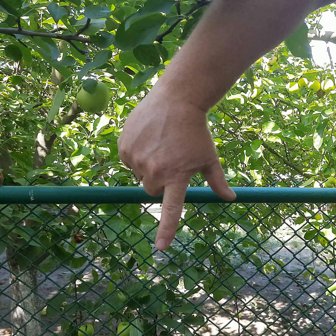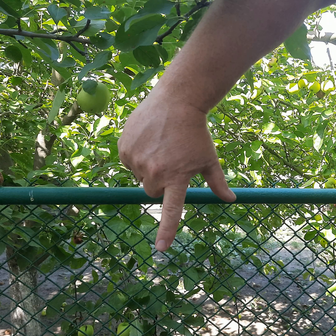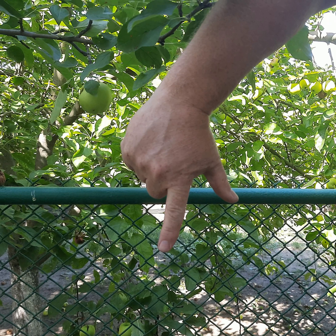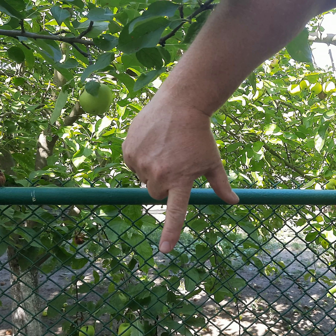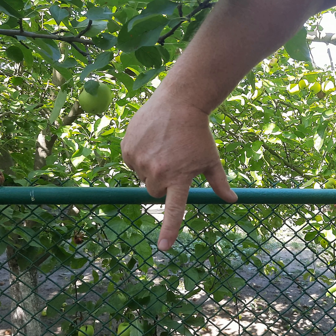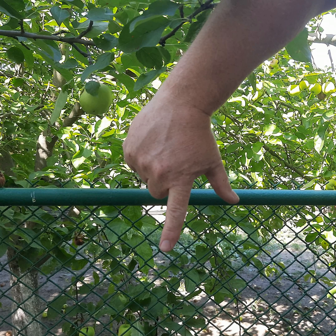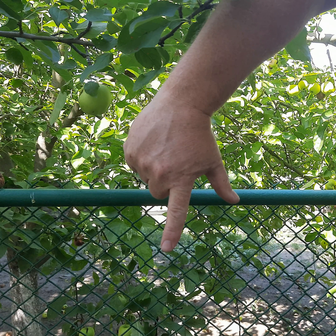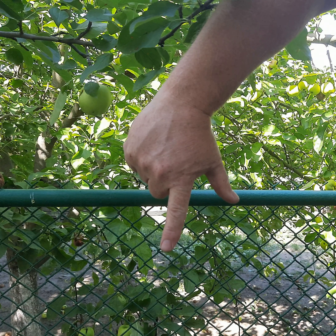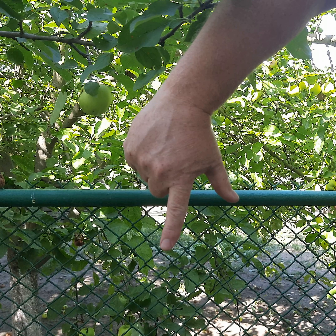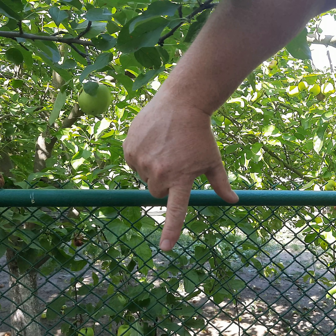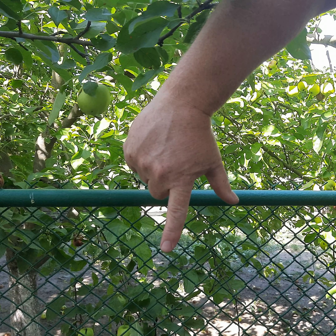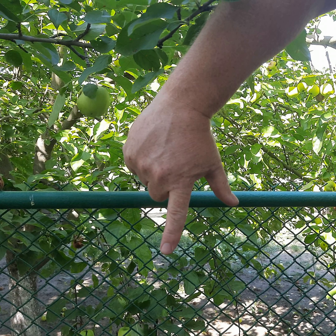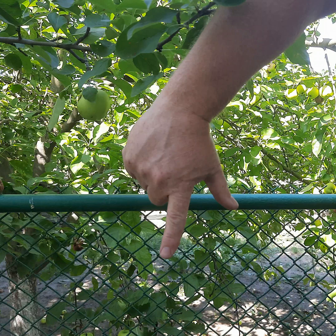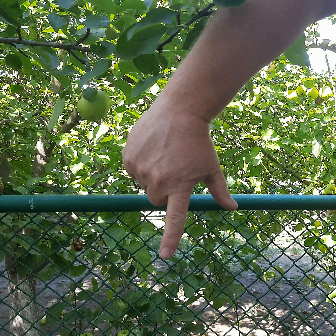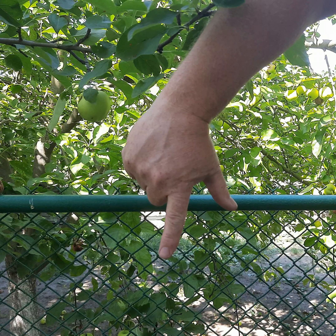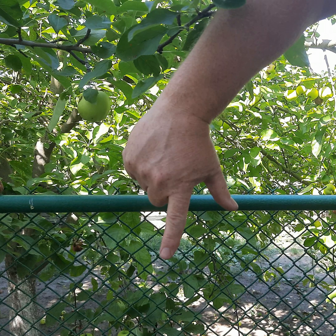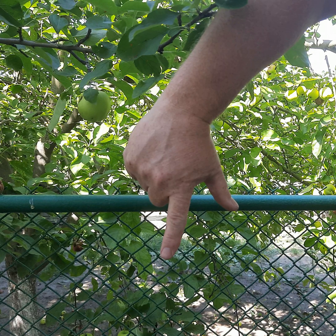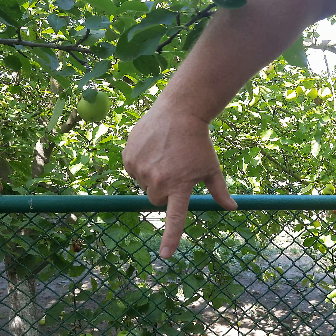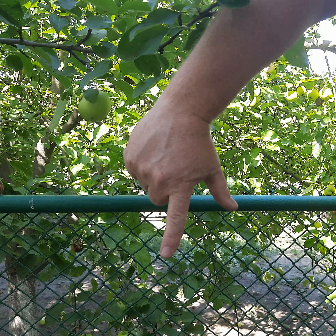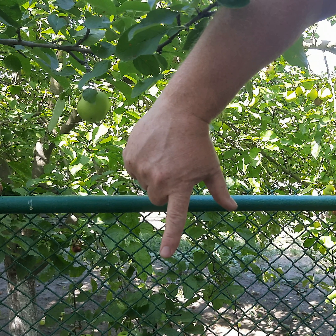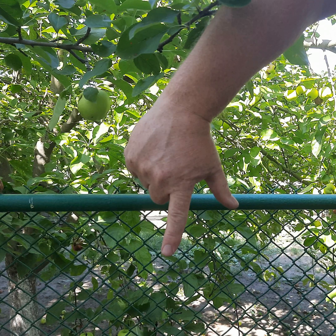Г